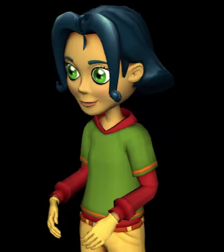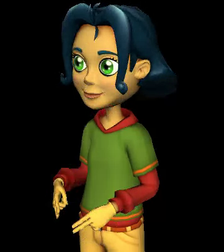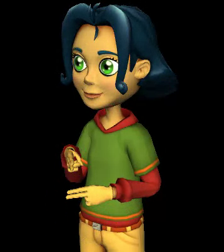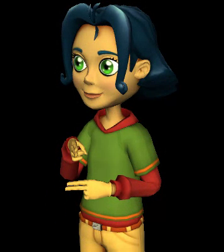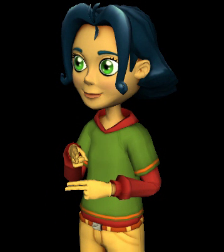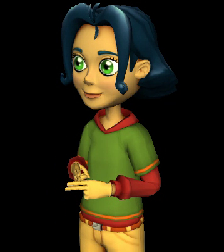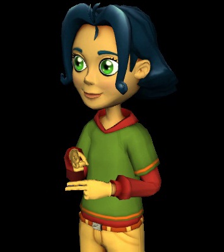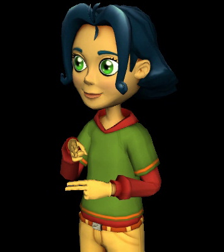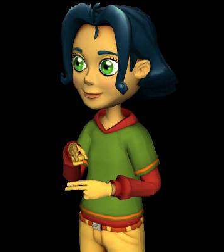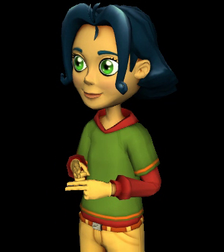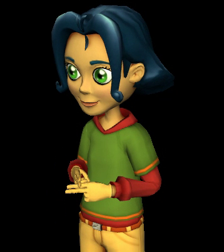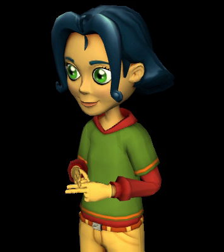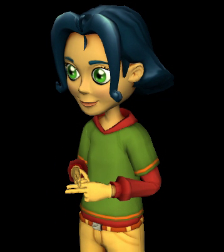لقب